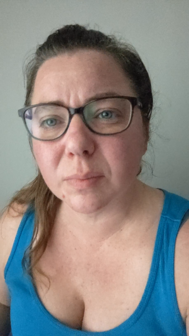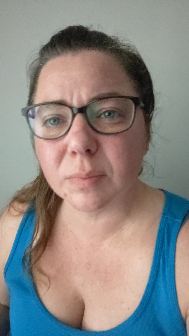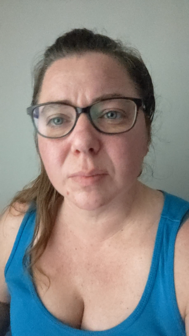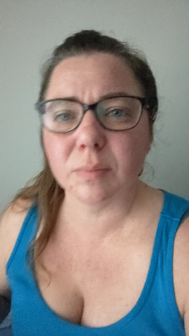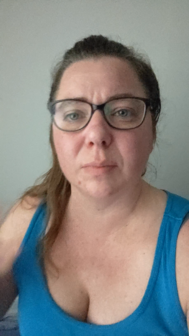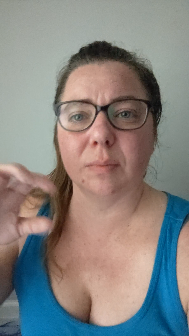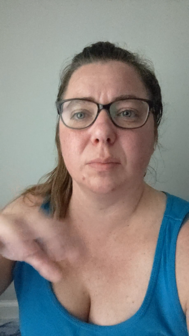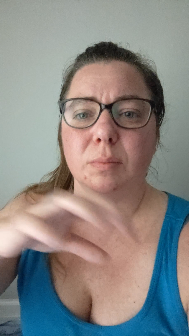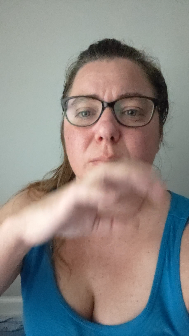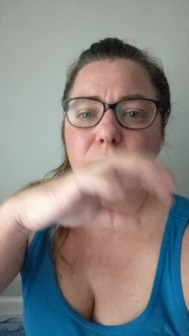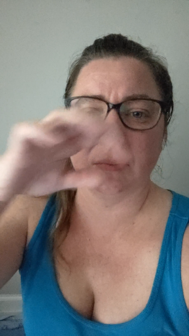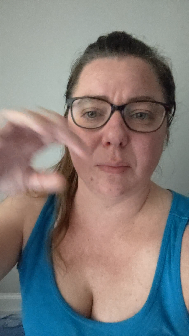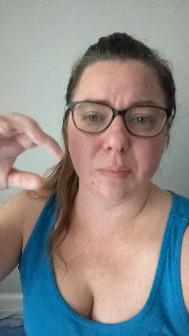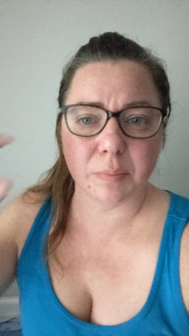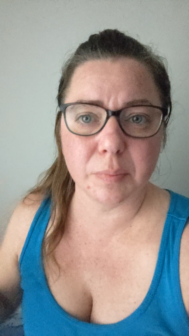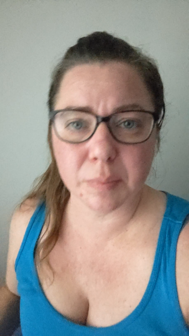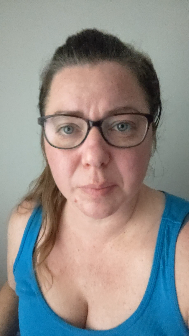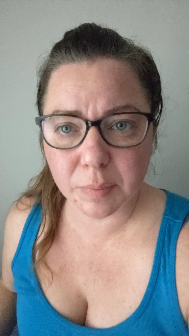block